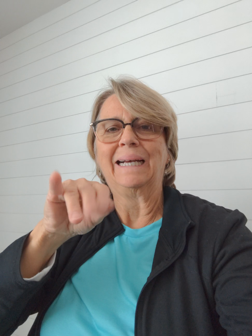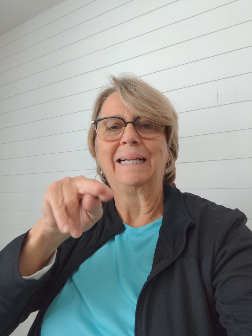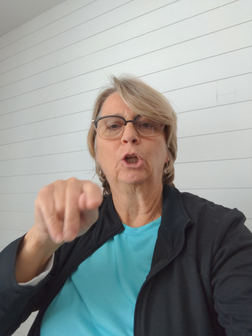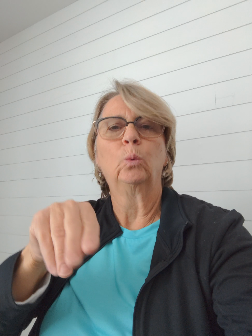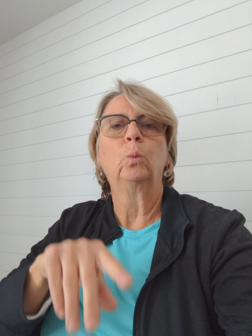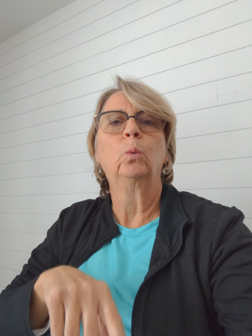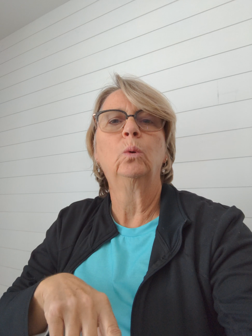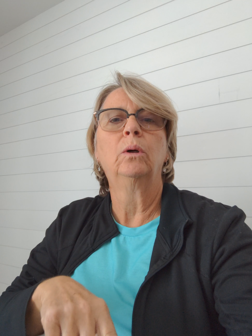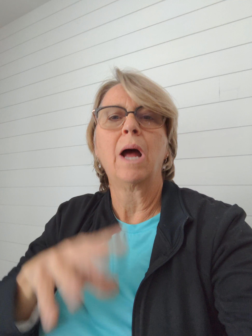into